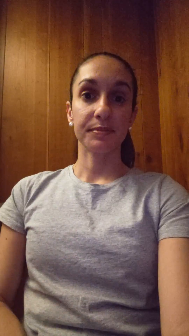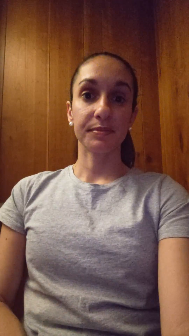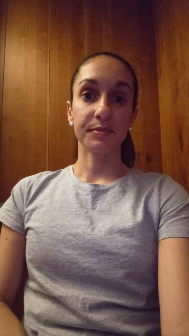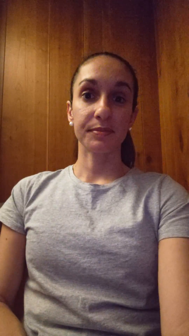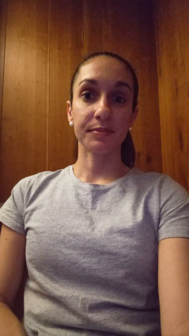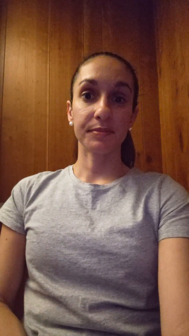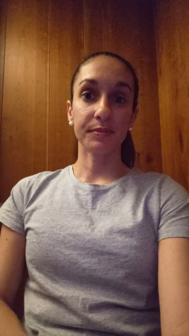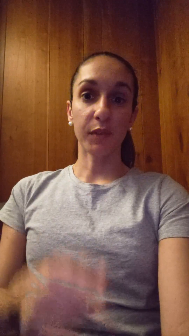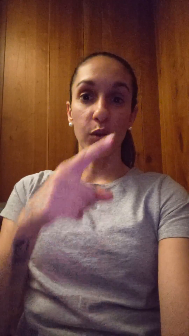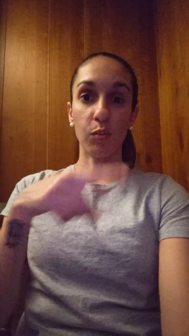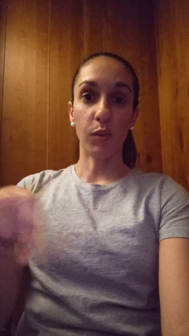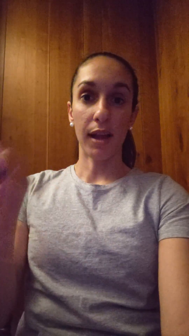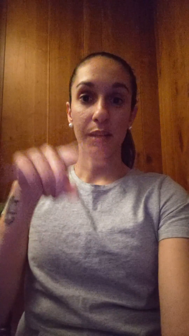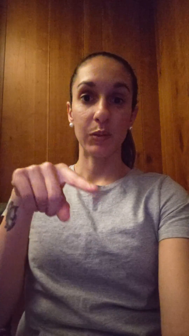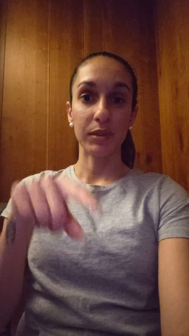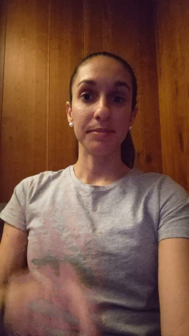around